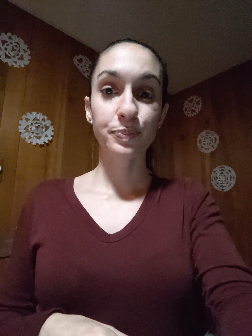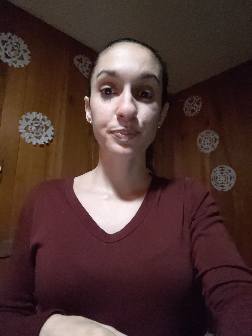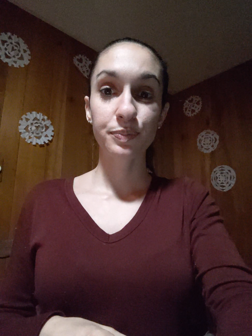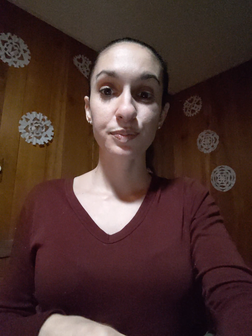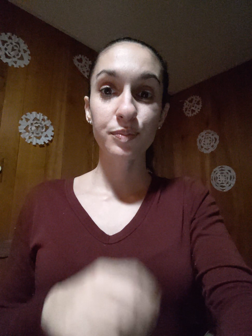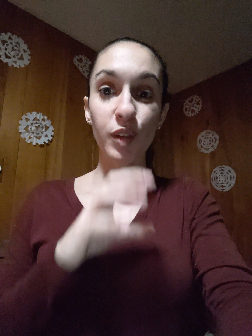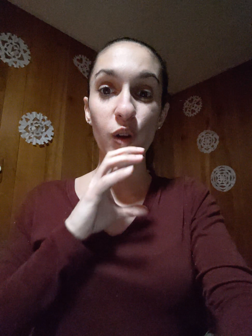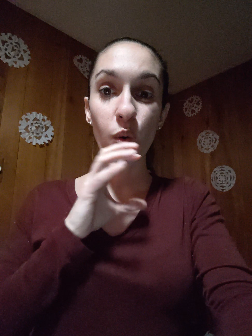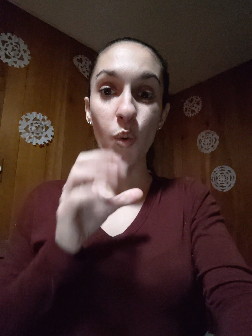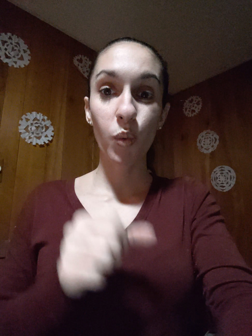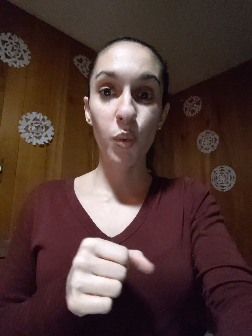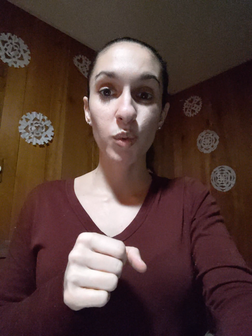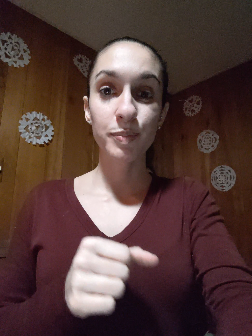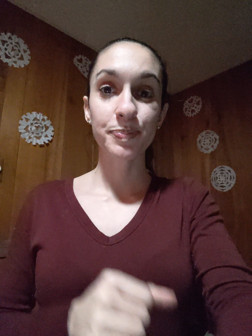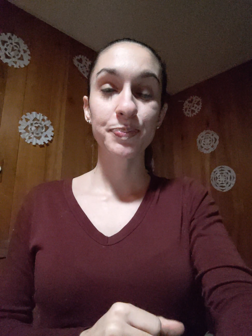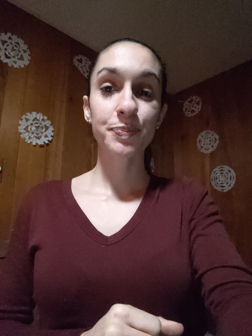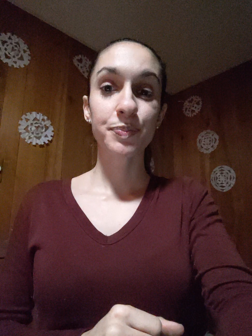old